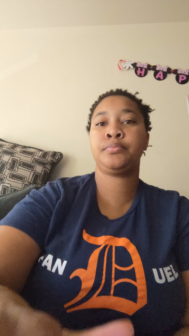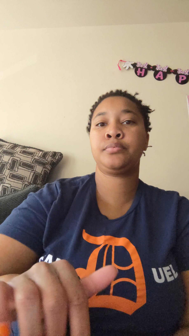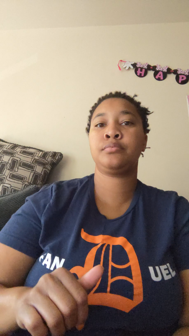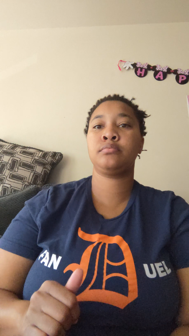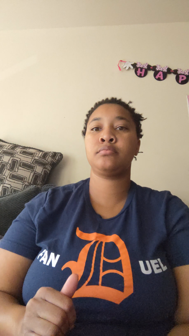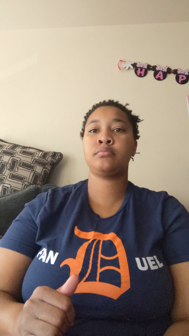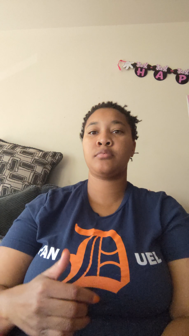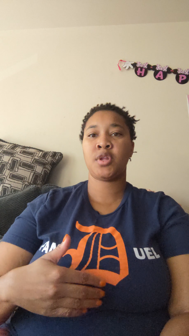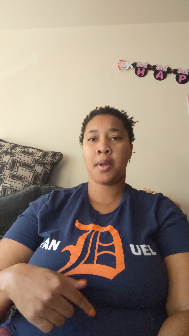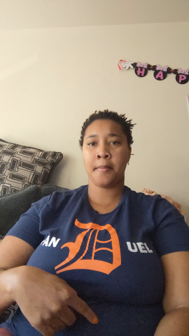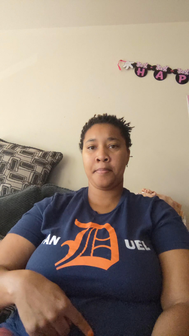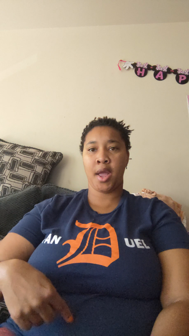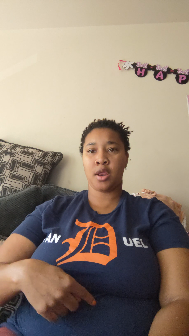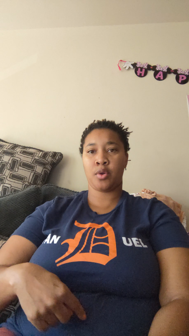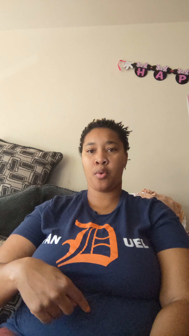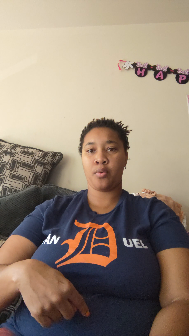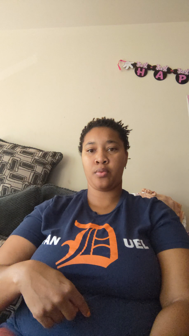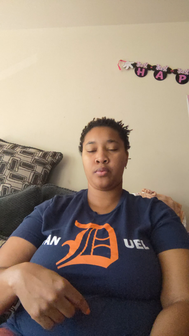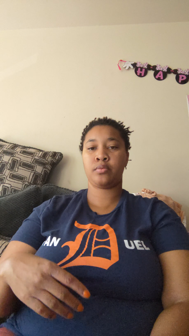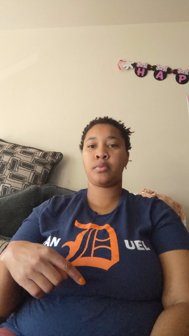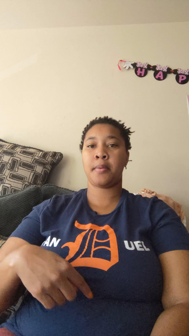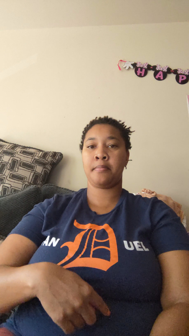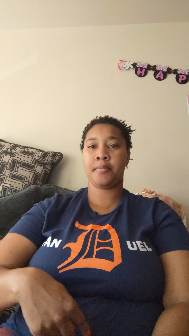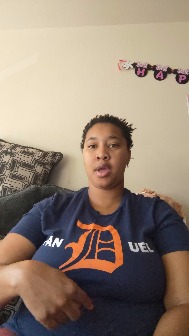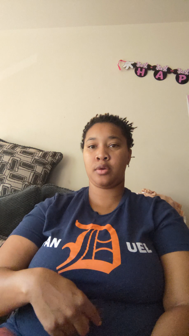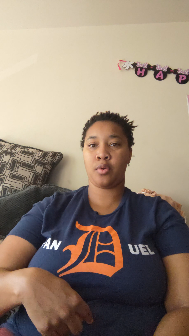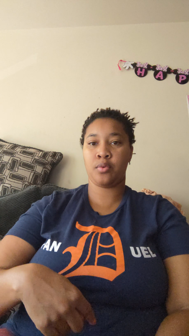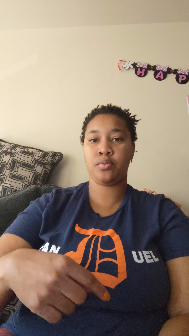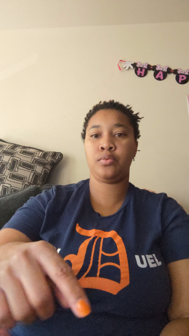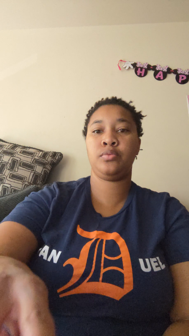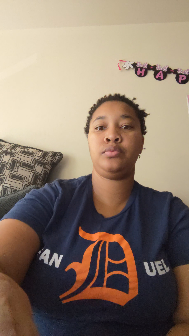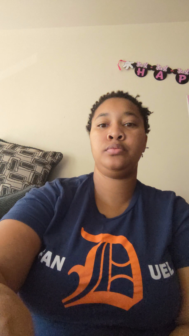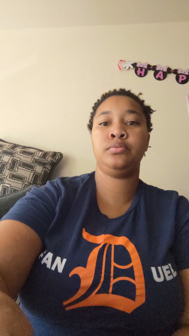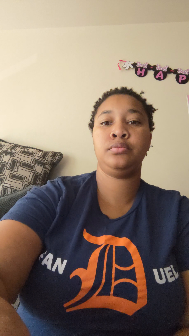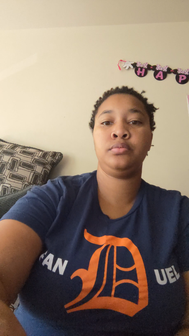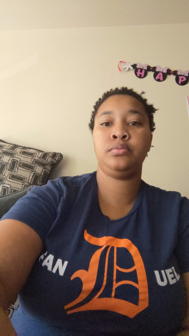belly button